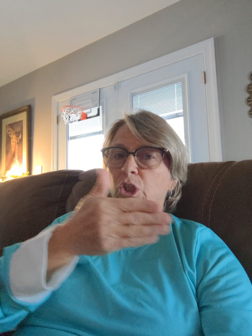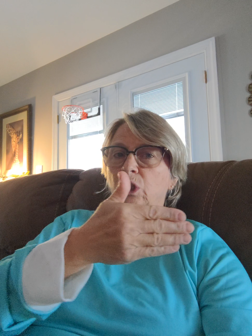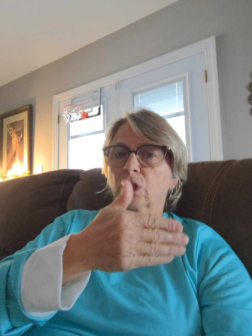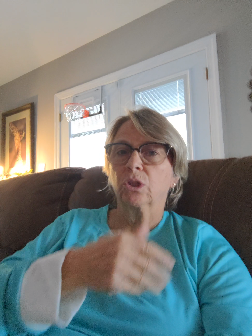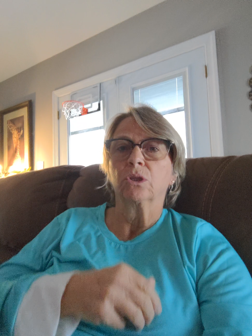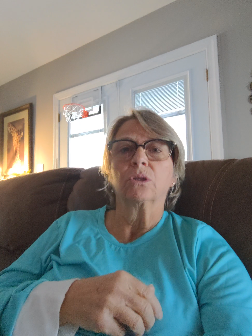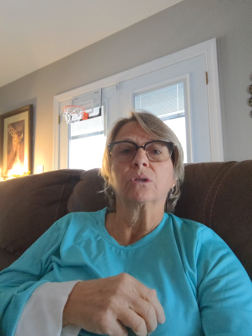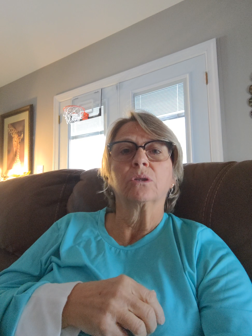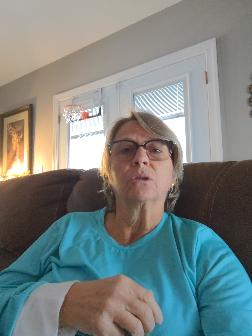fish